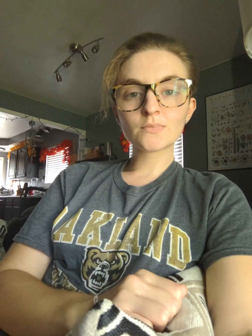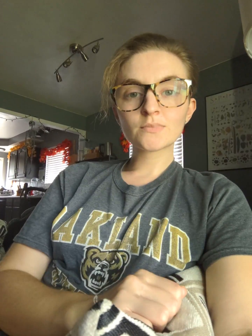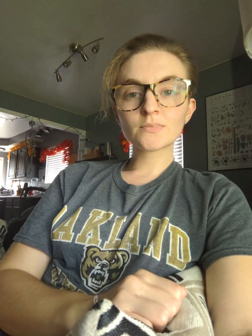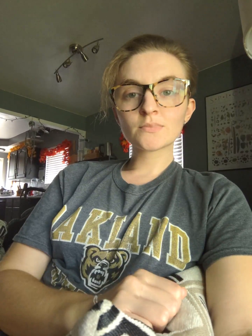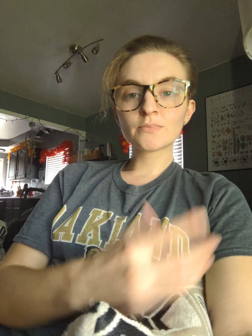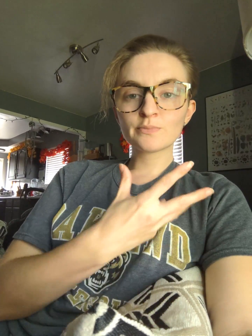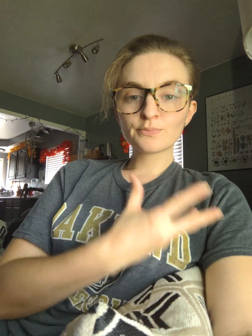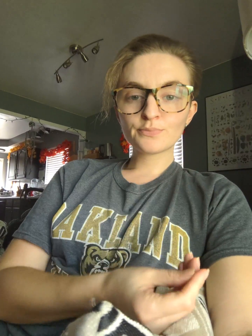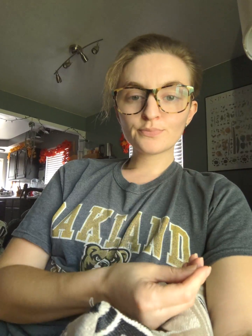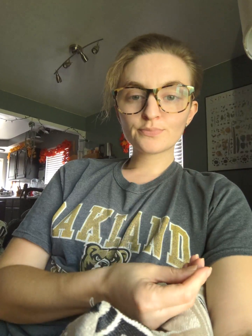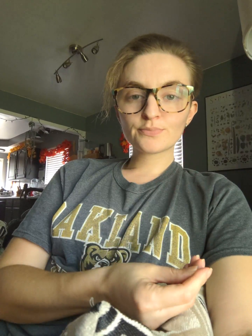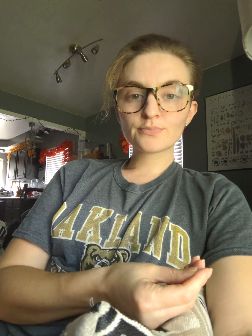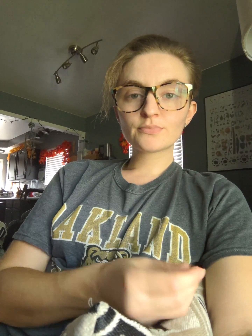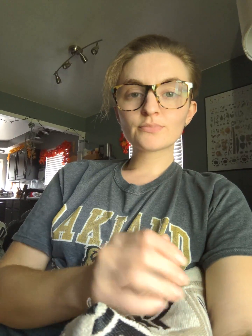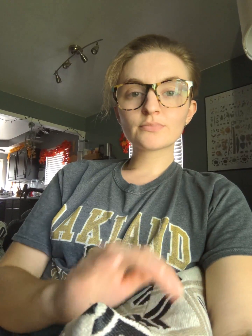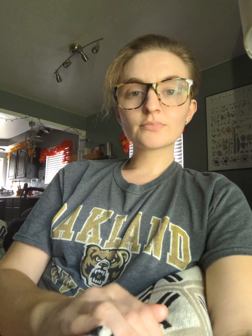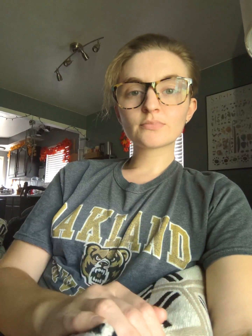poor